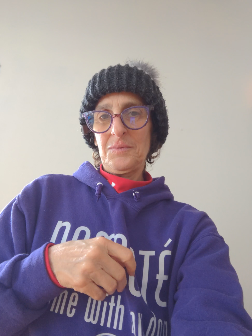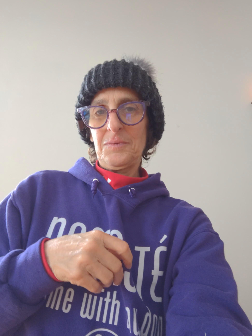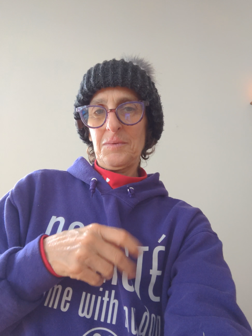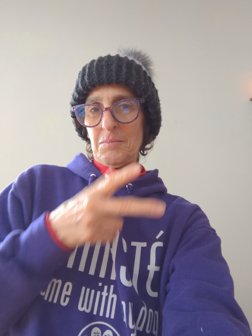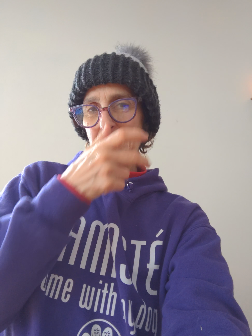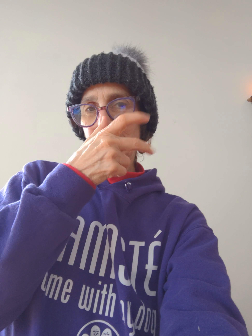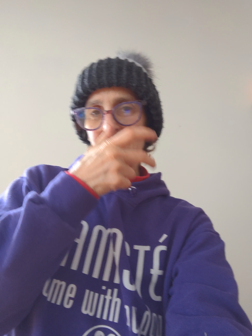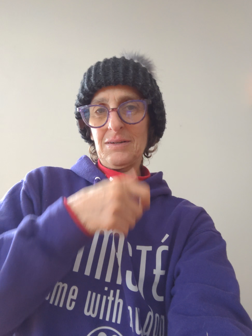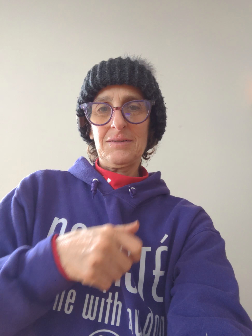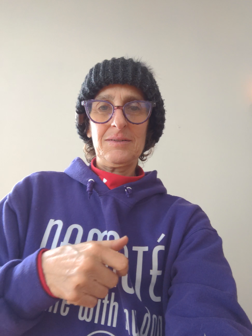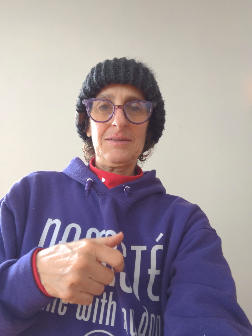bug